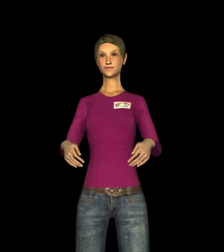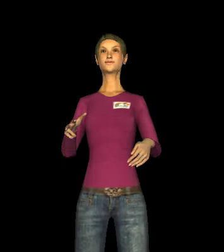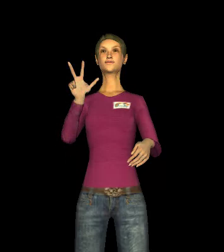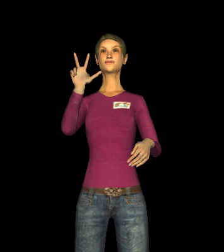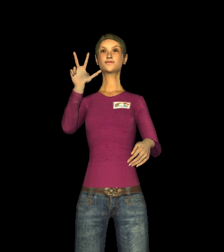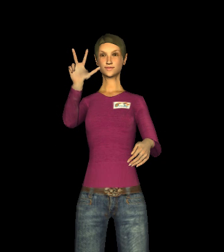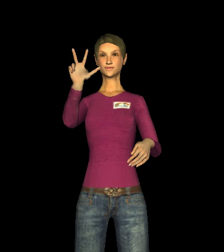3